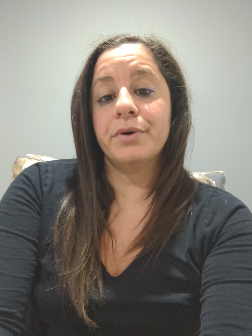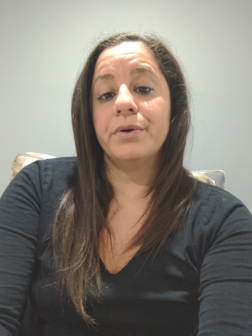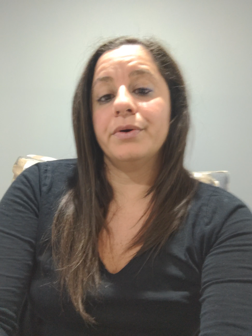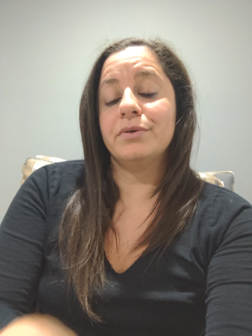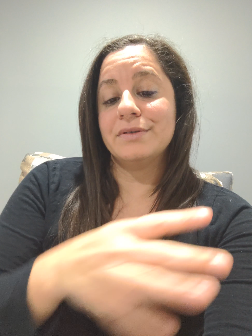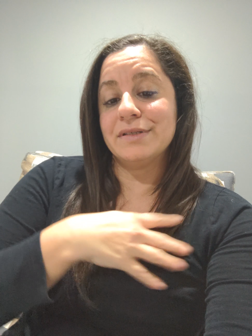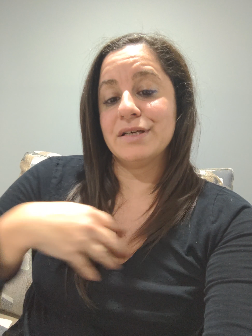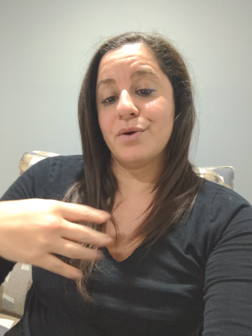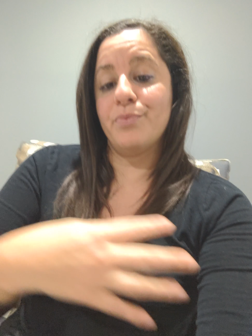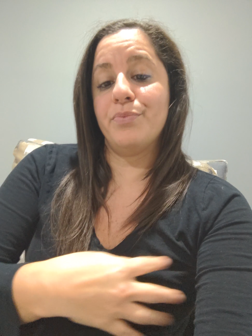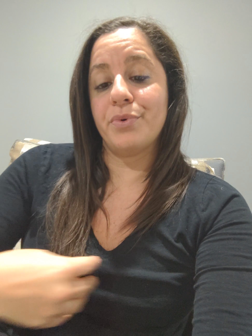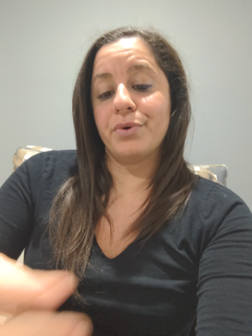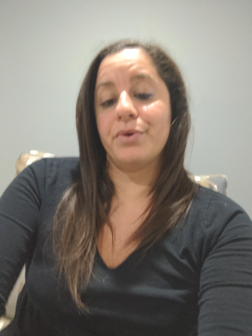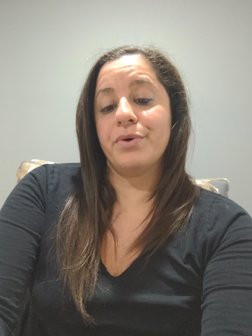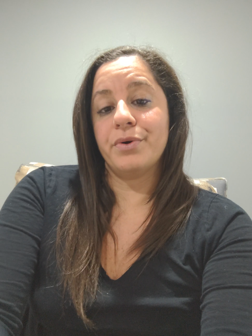zebra